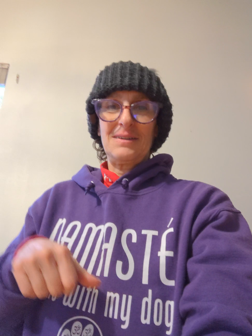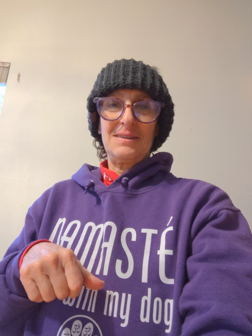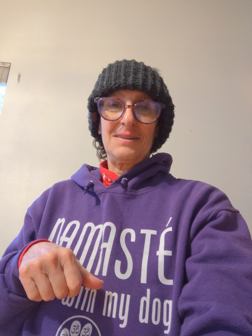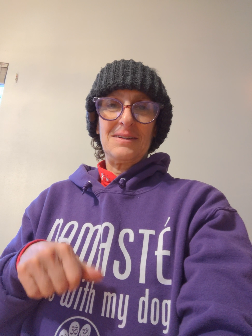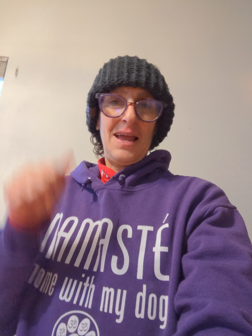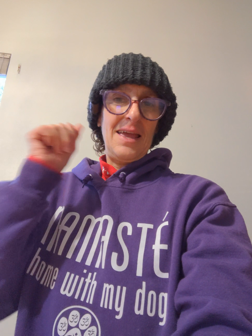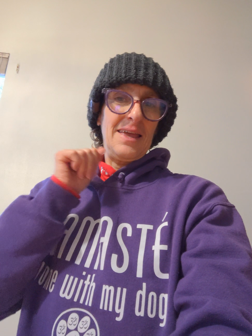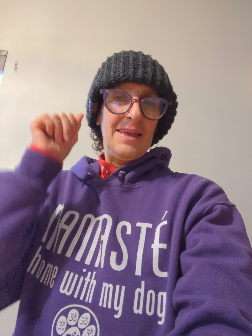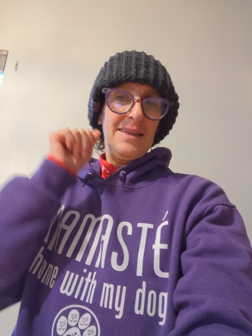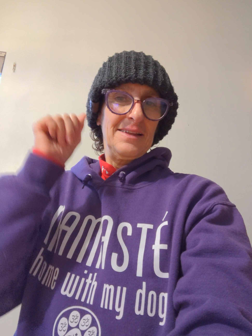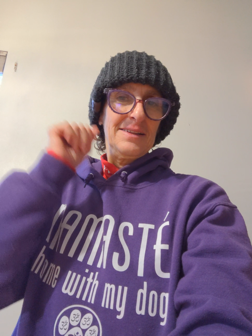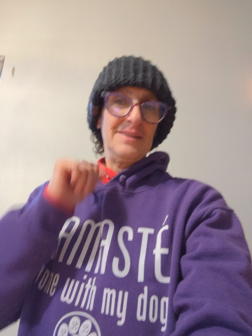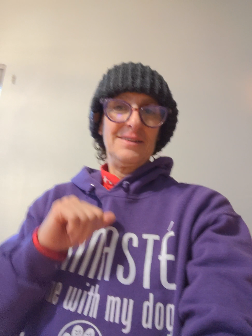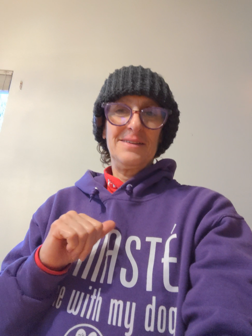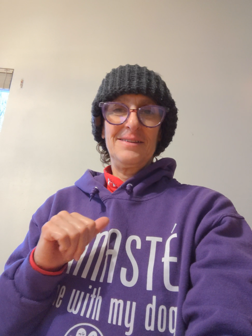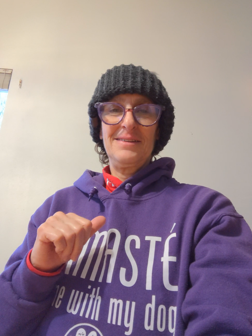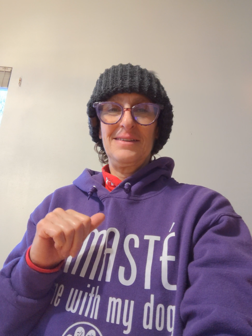aunt